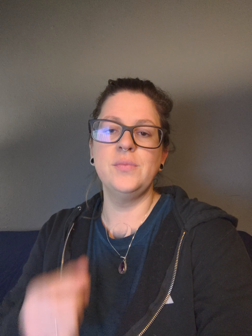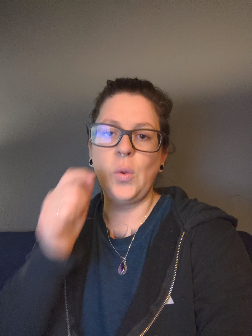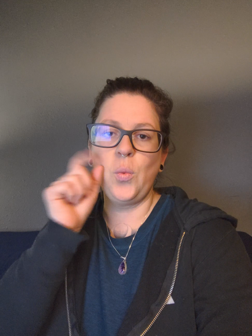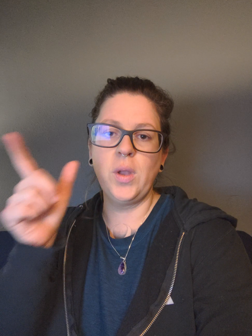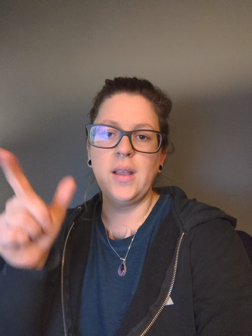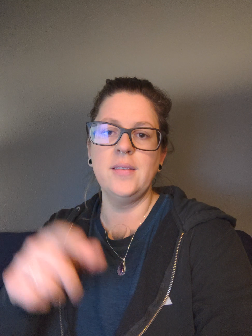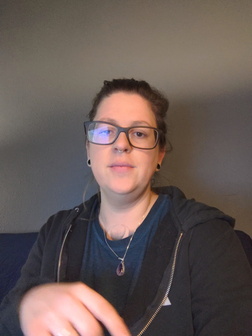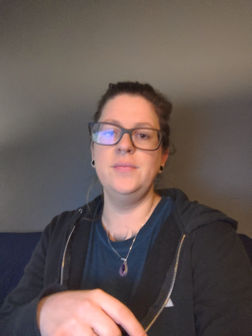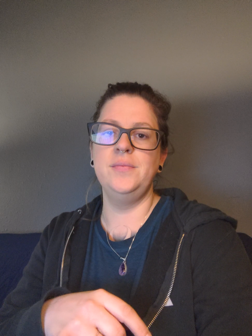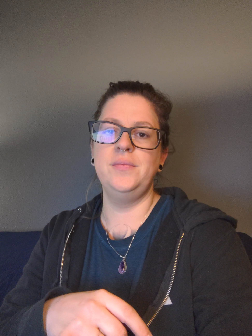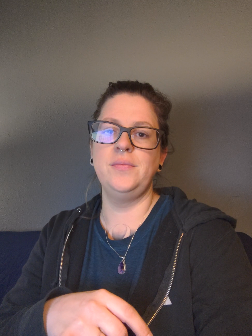awake